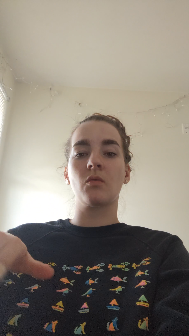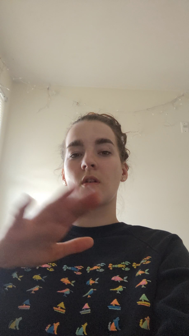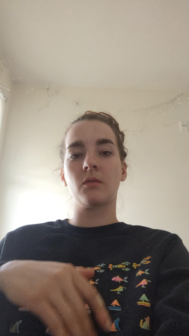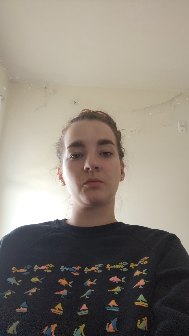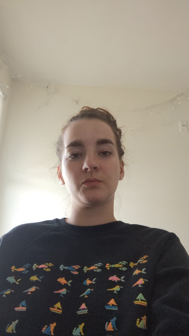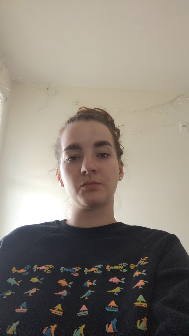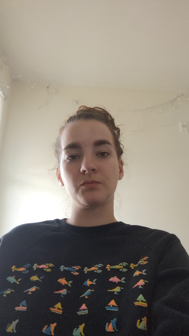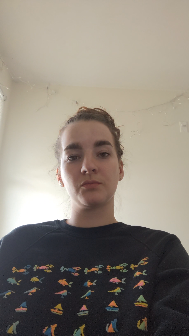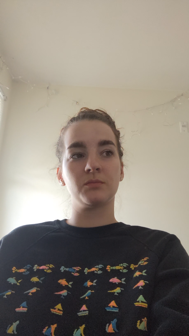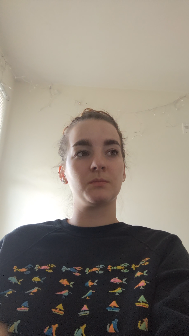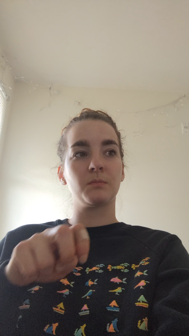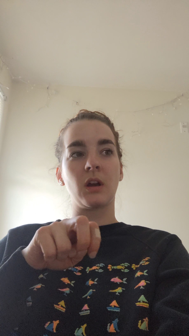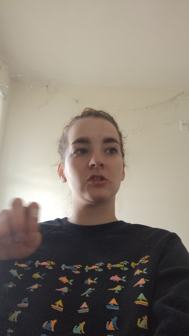bench